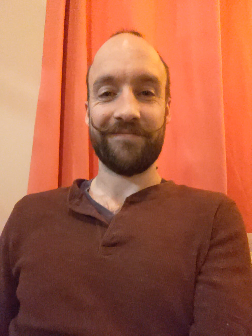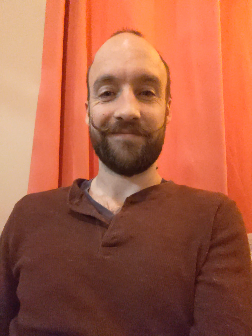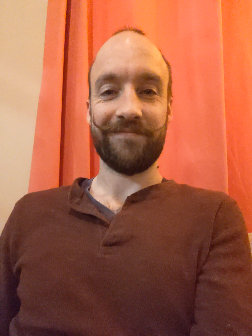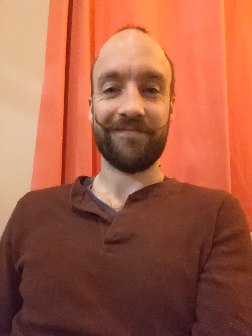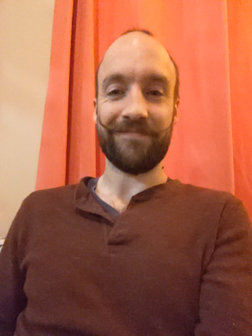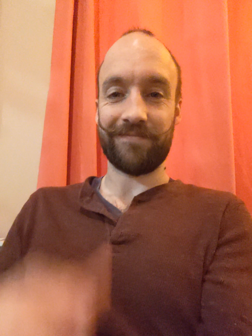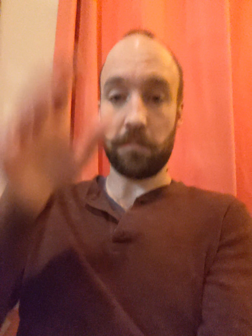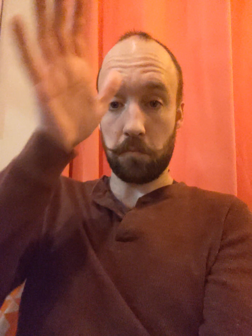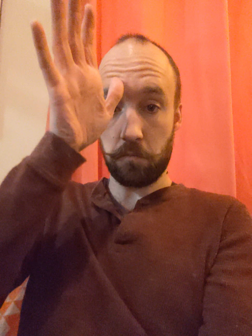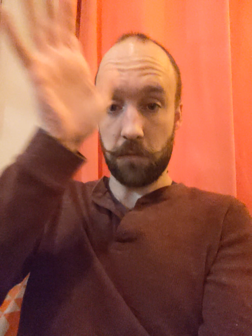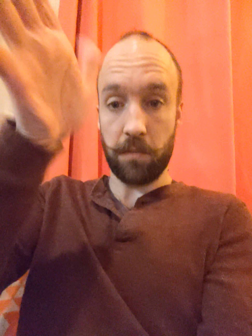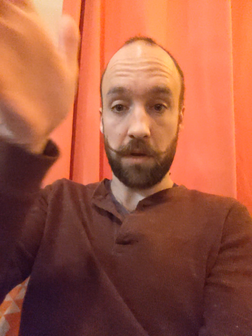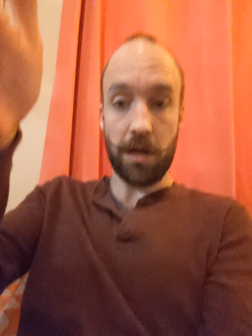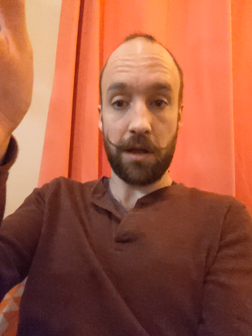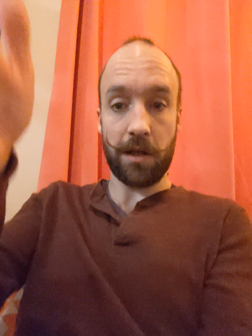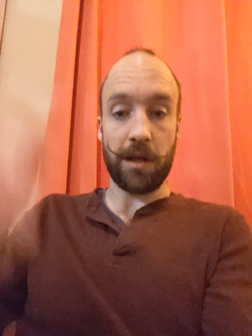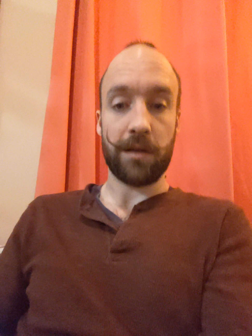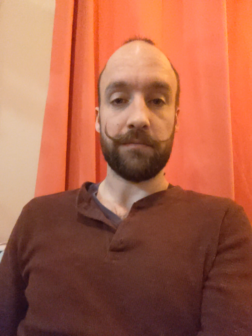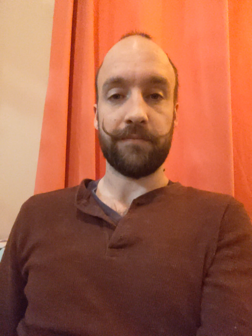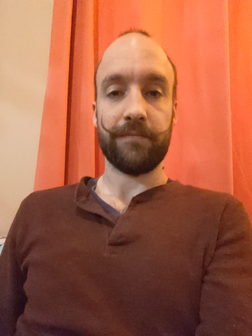grandpa